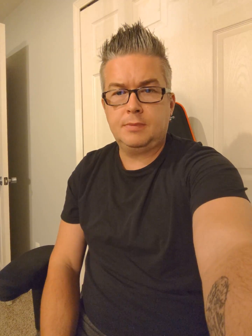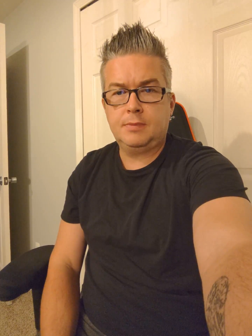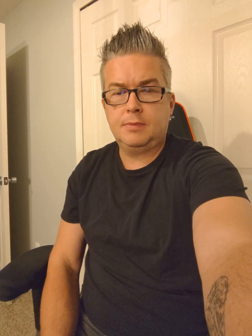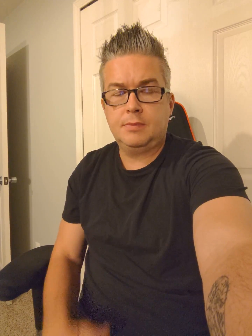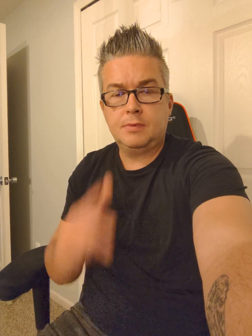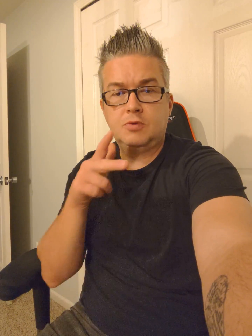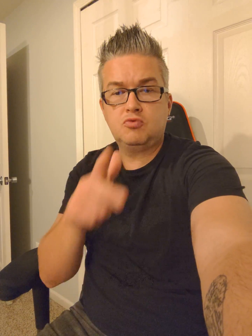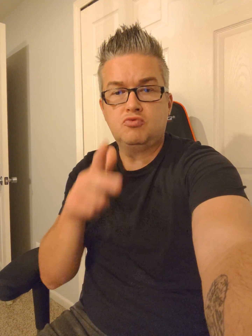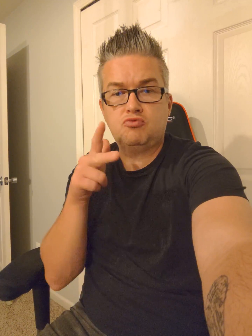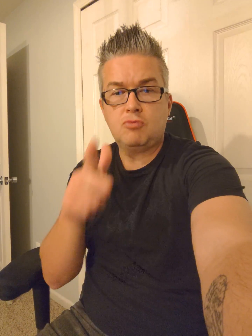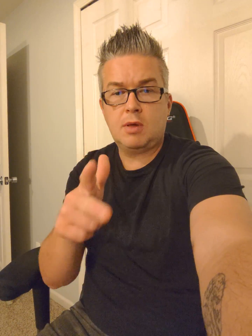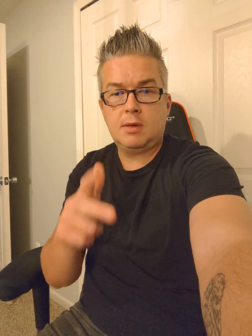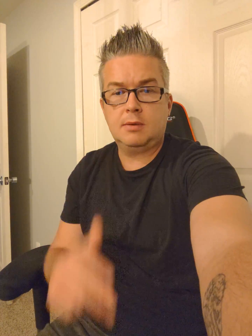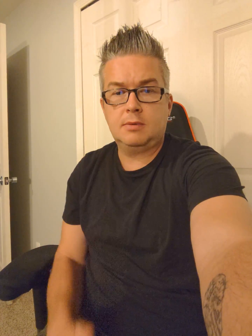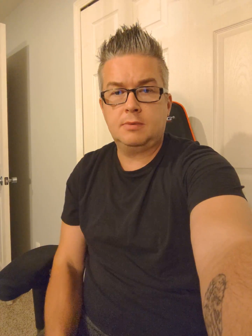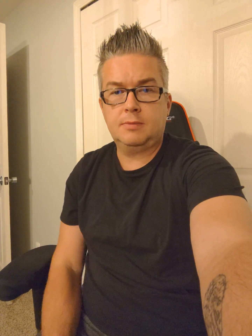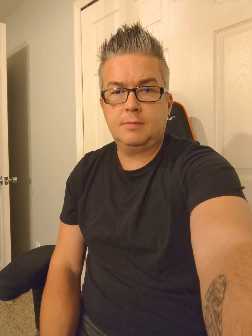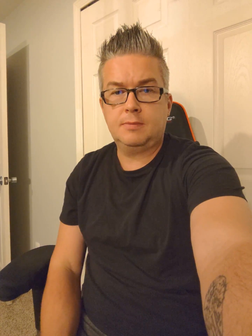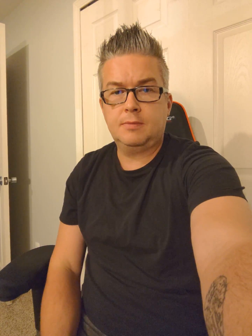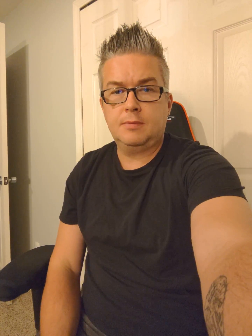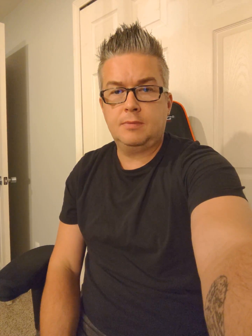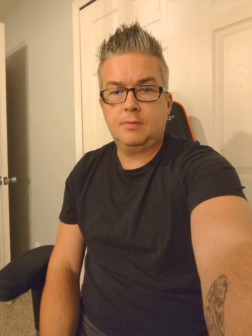garage